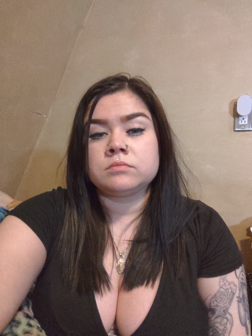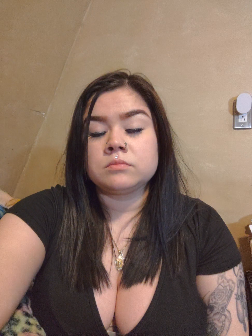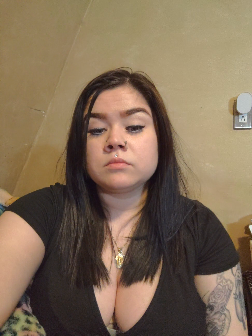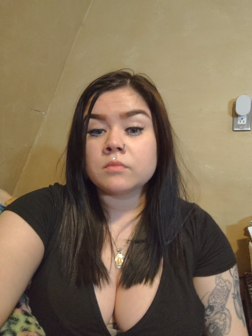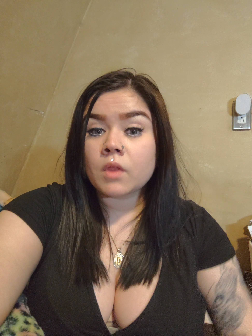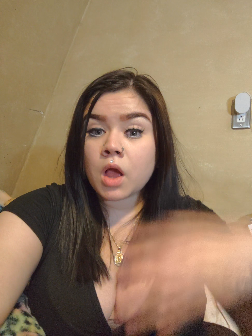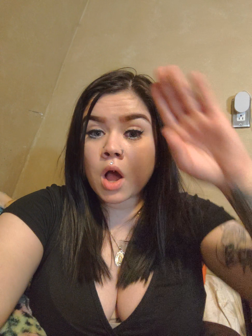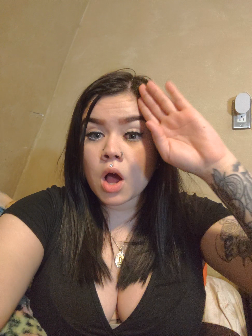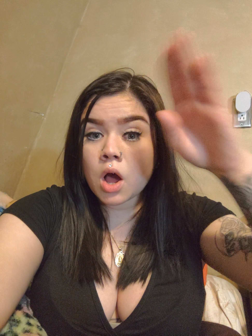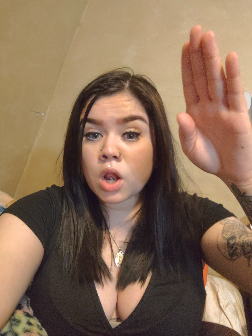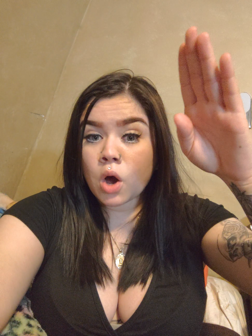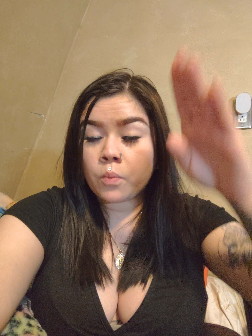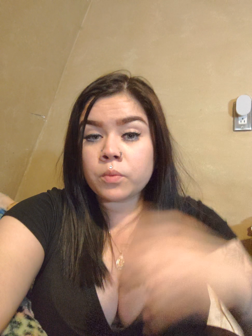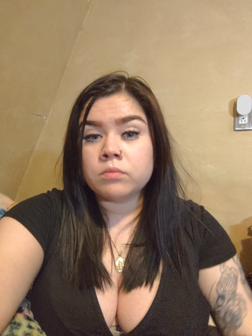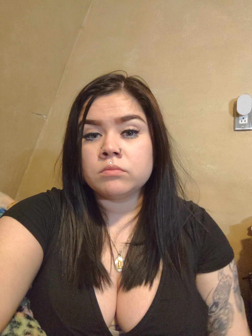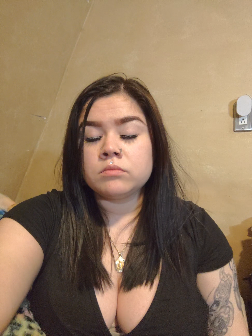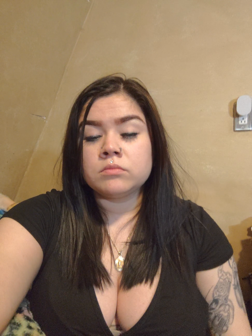hello